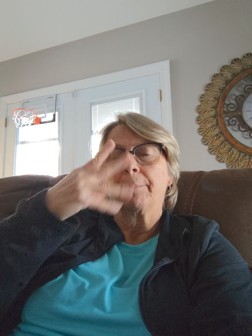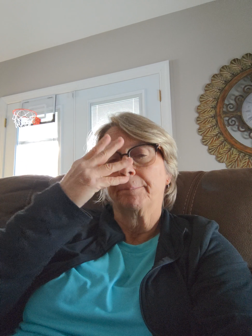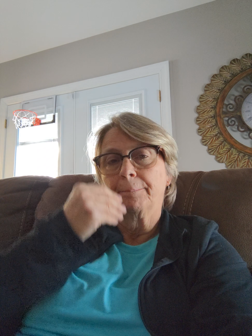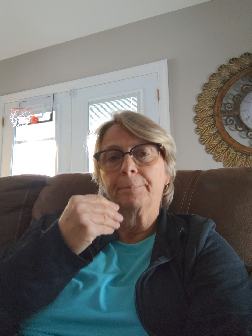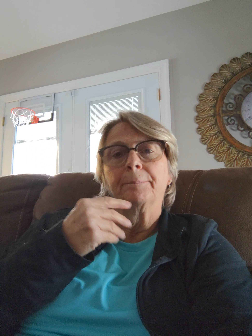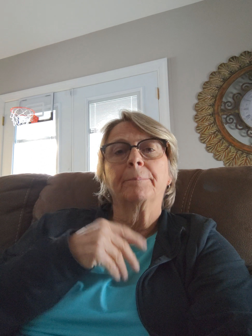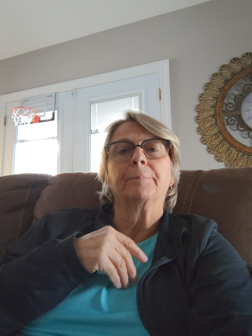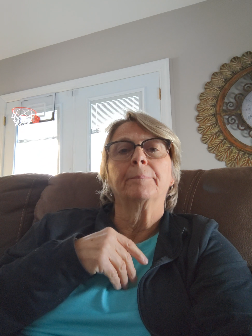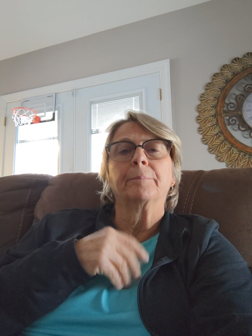nap